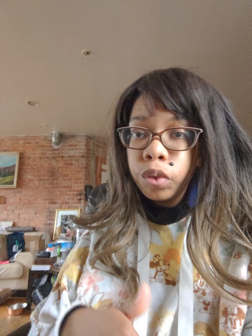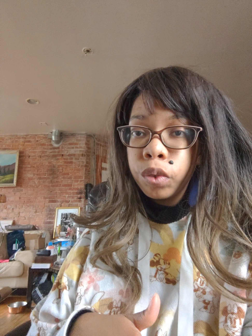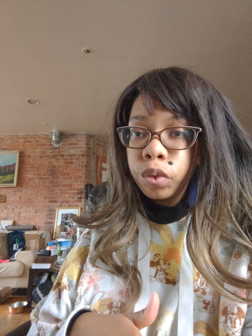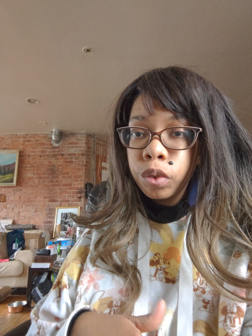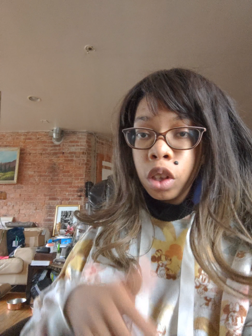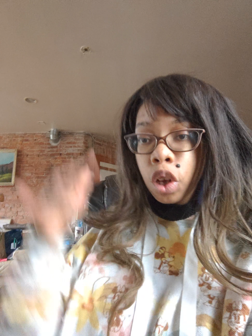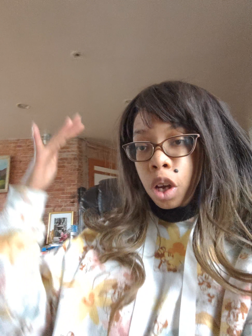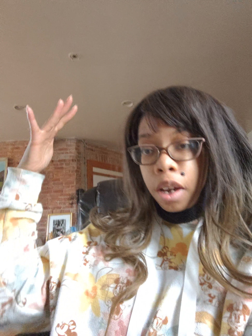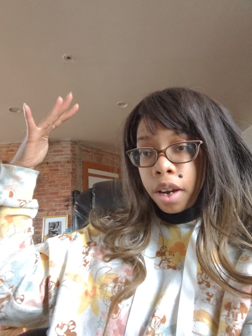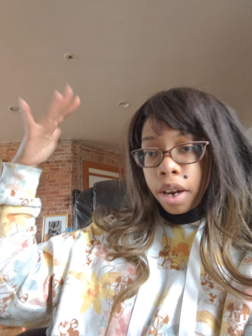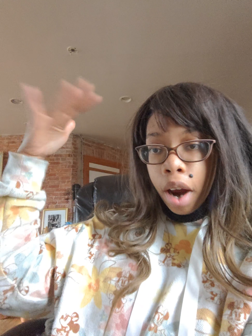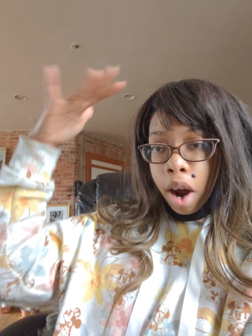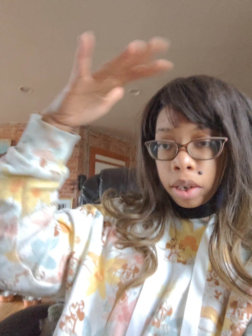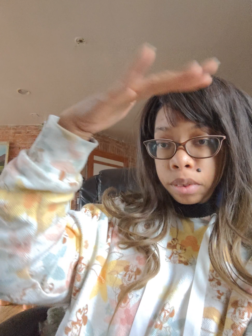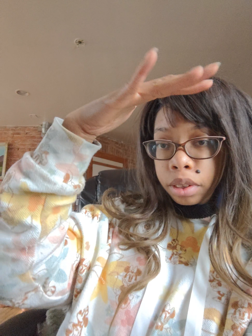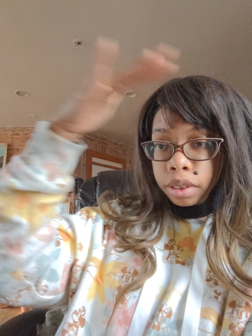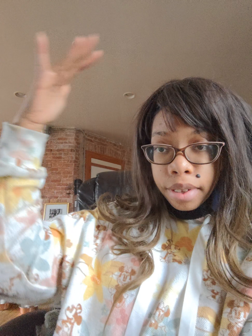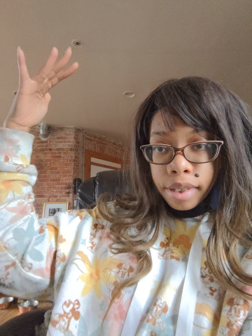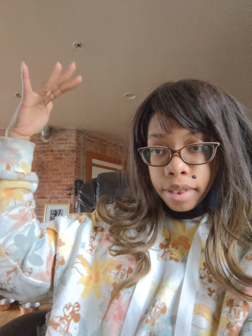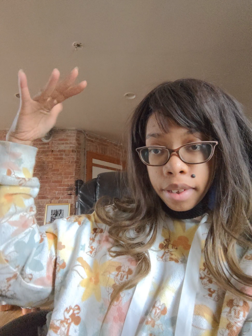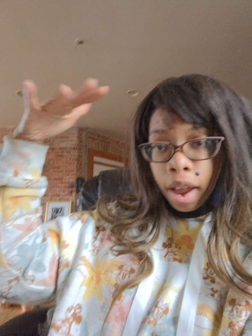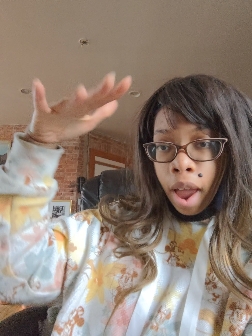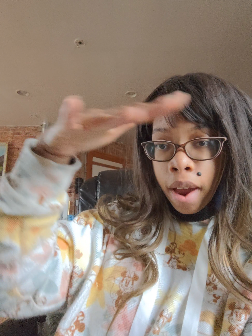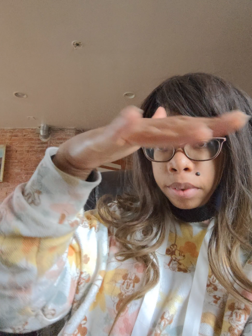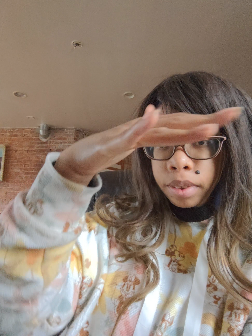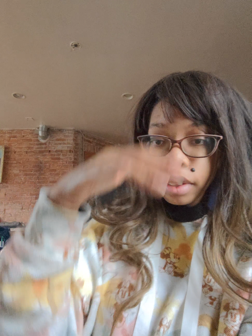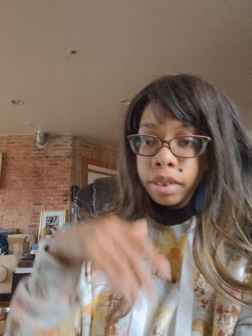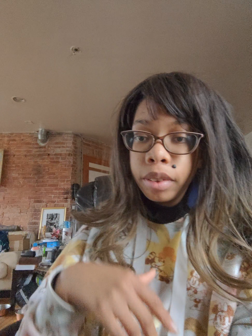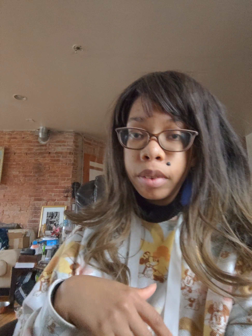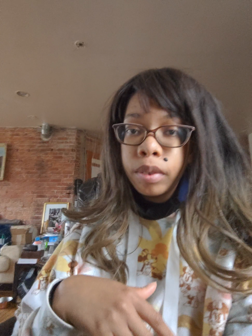helicopter